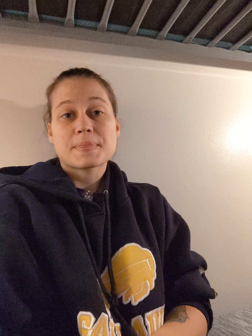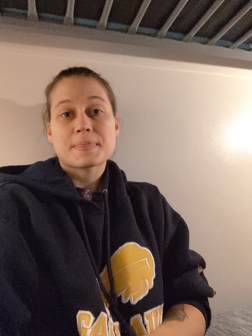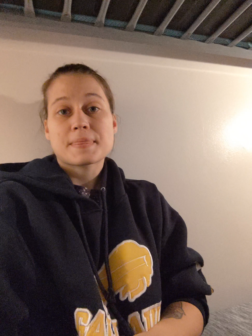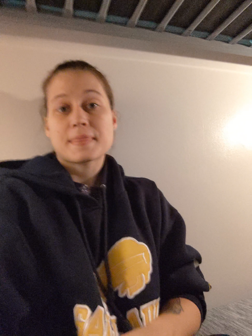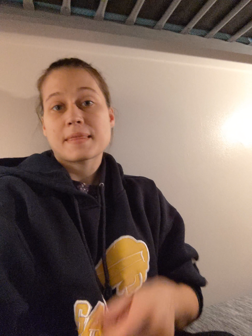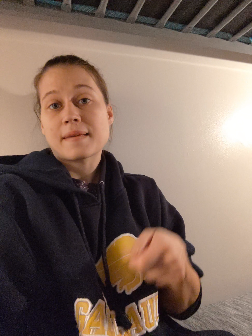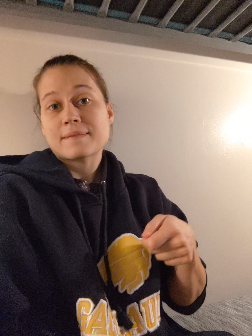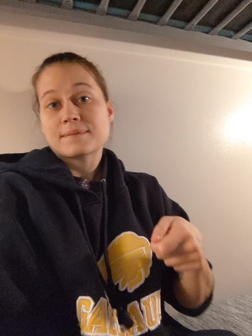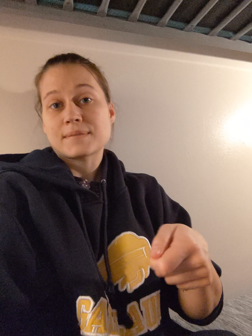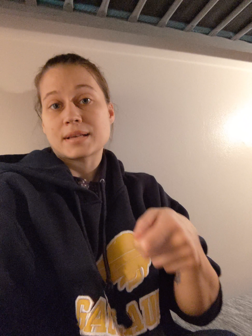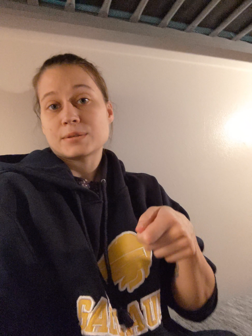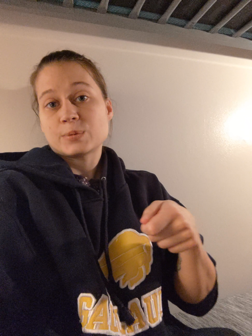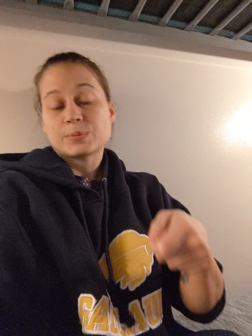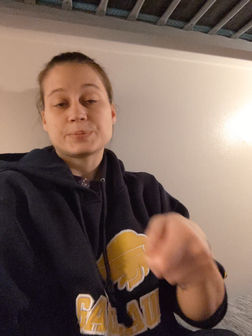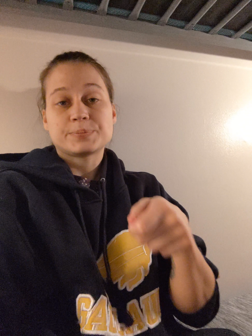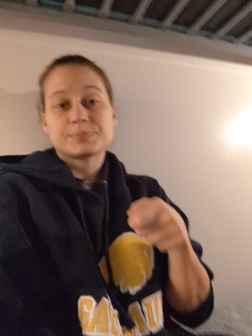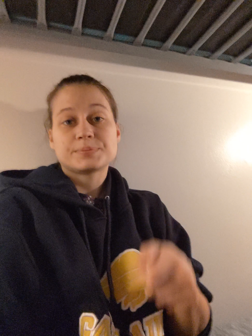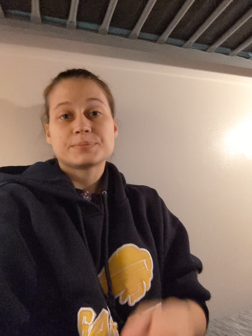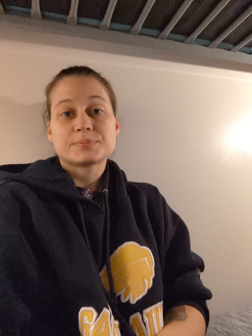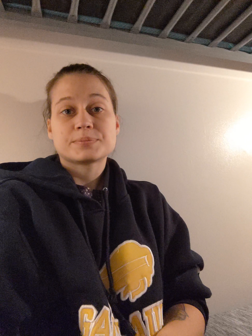vacuum